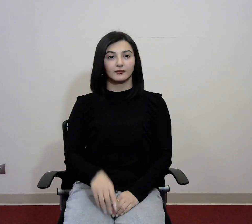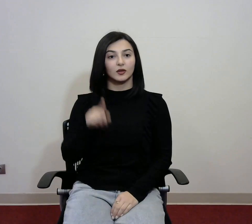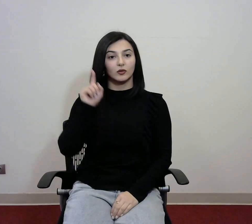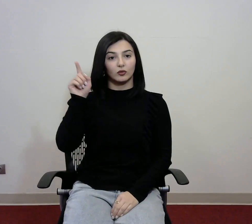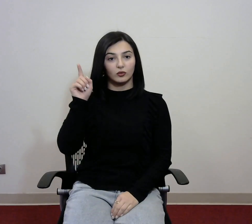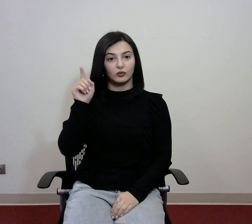onun